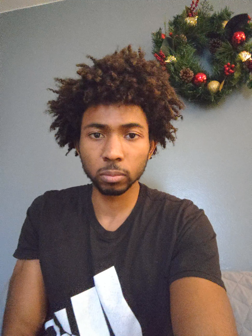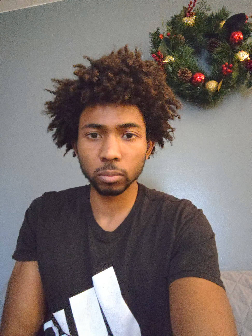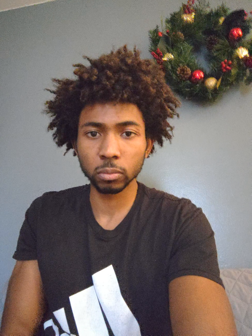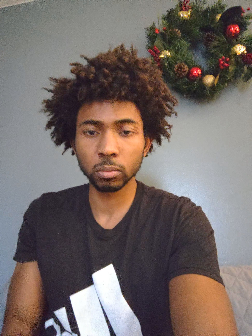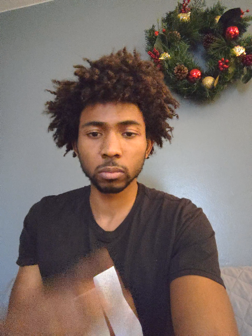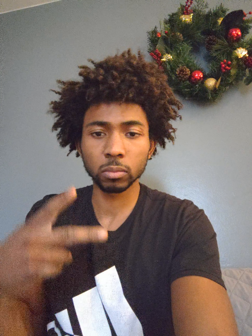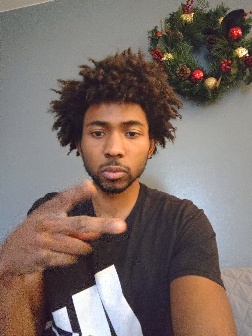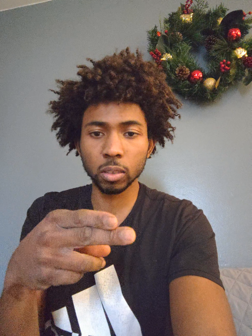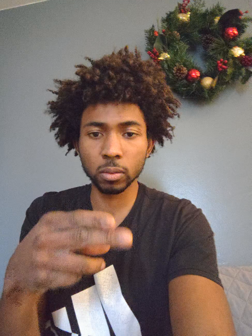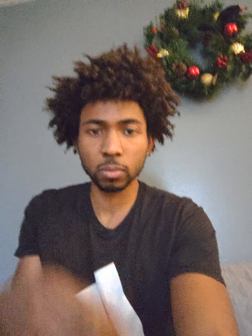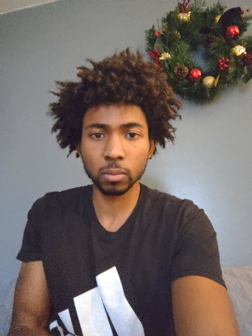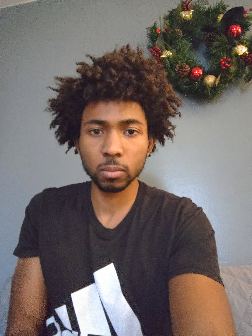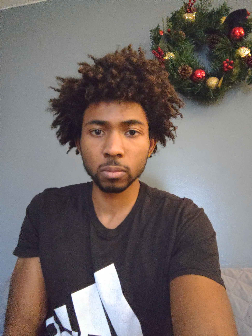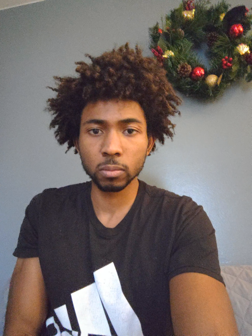cut